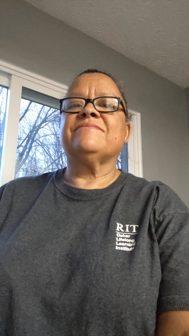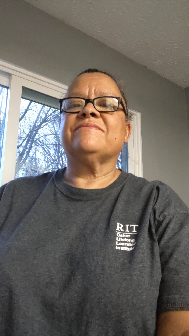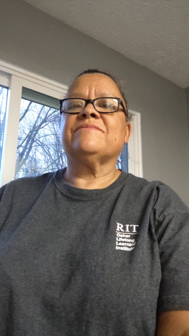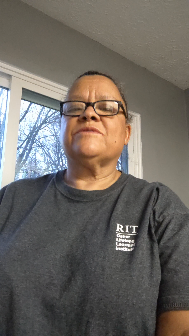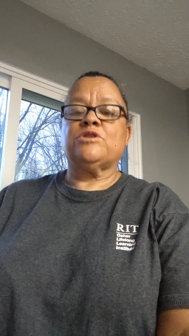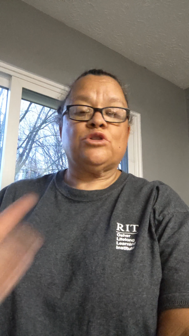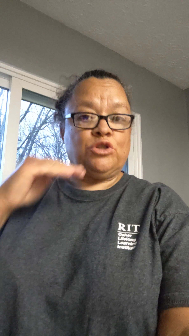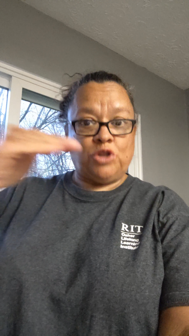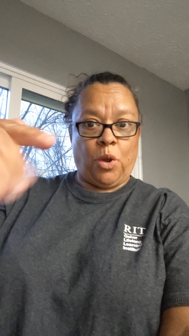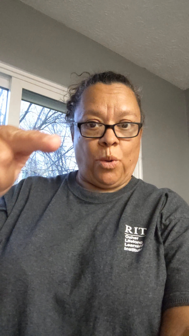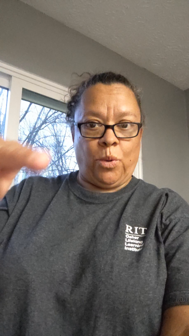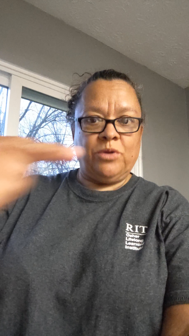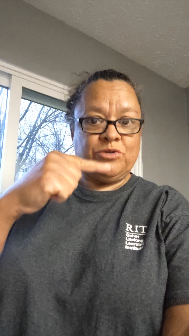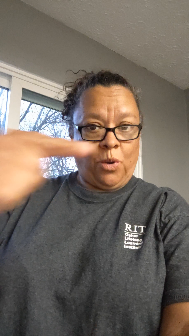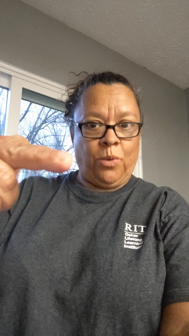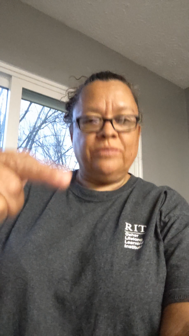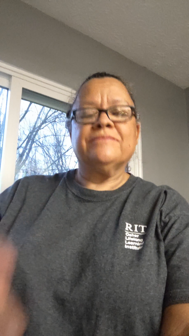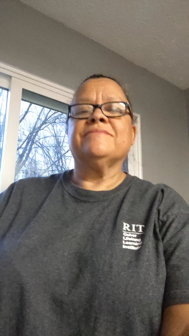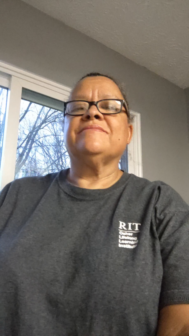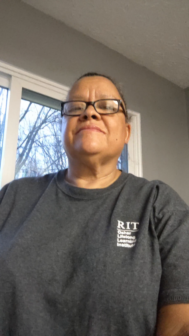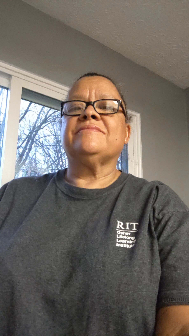show